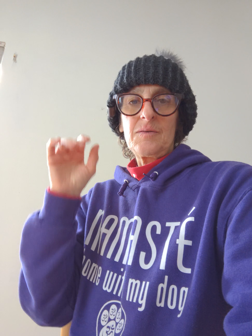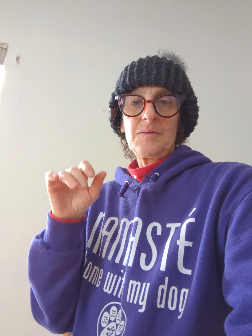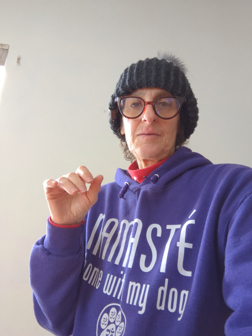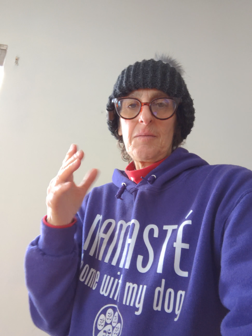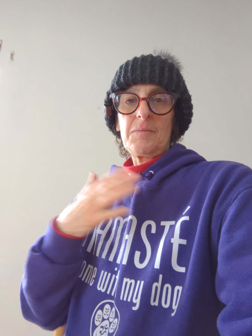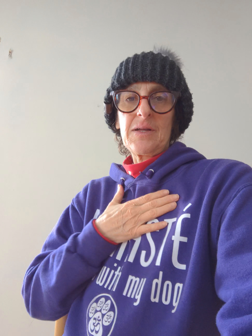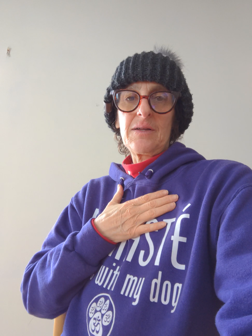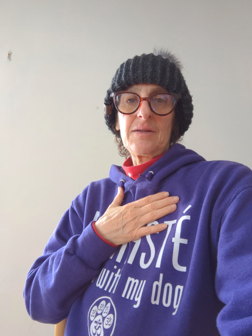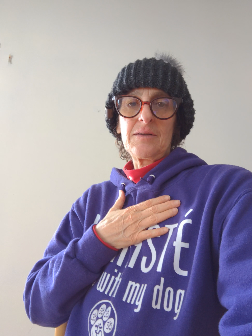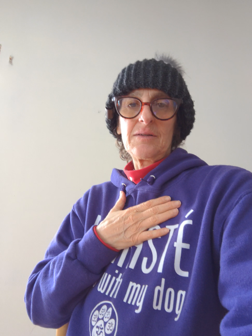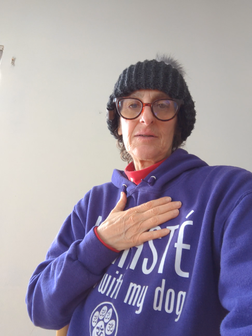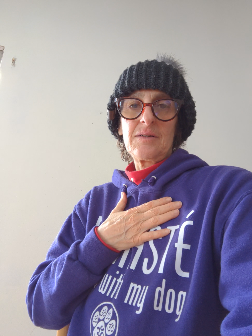my